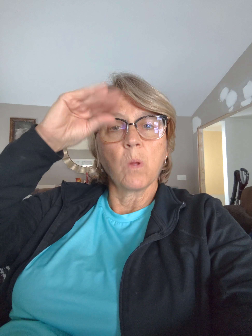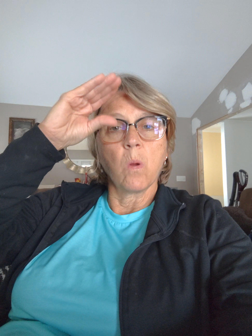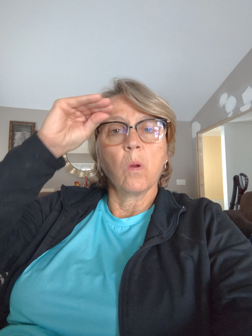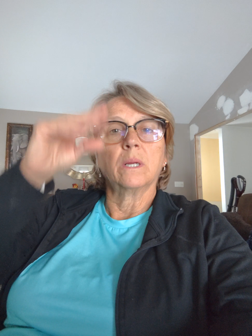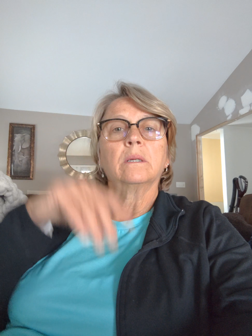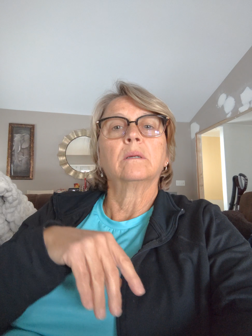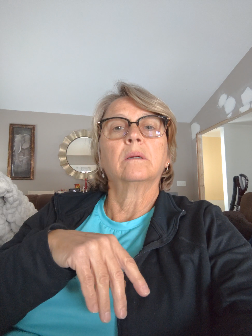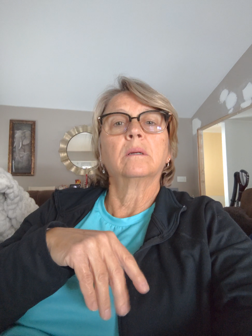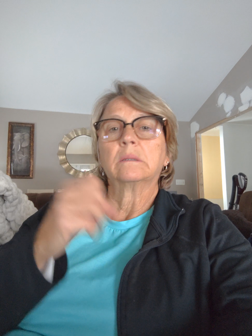boy